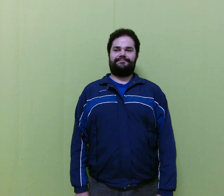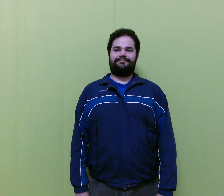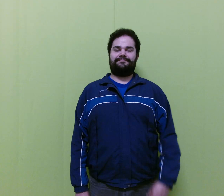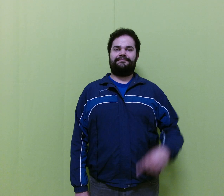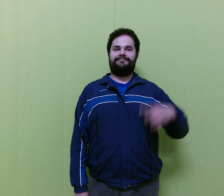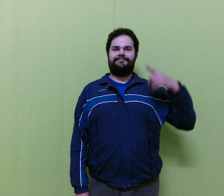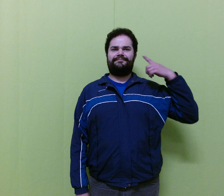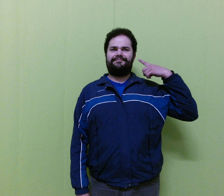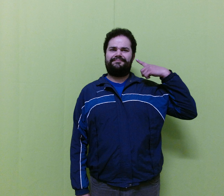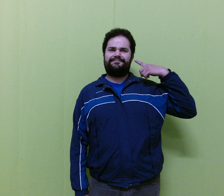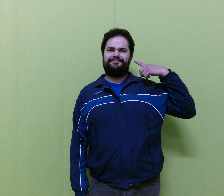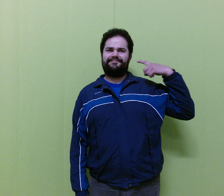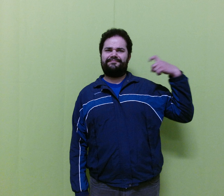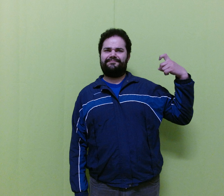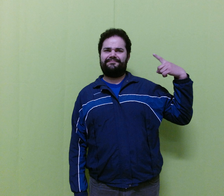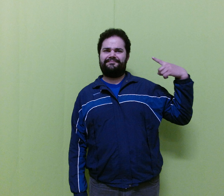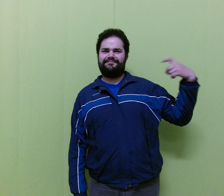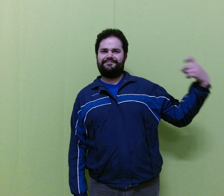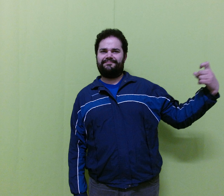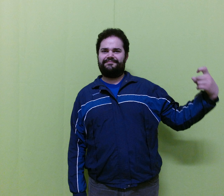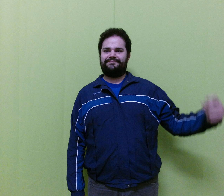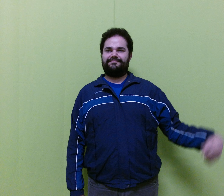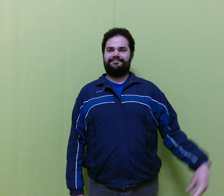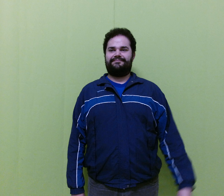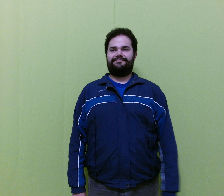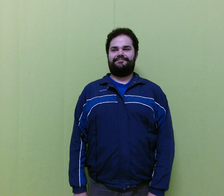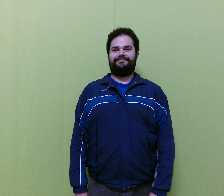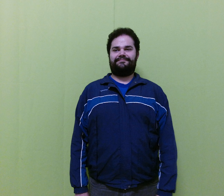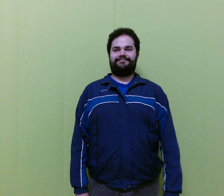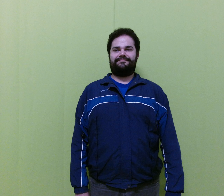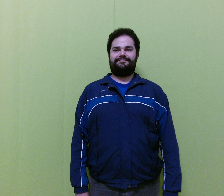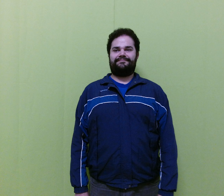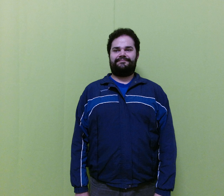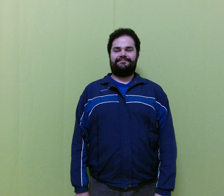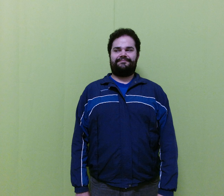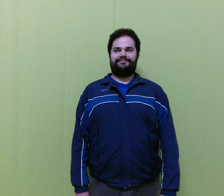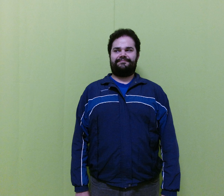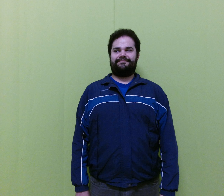barulho